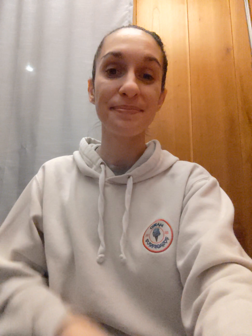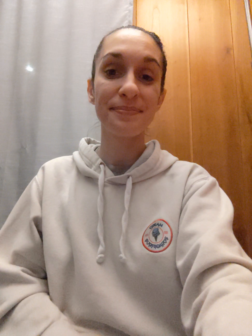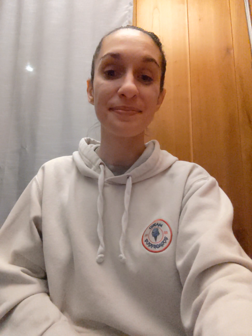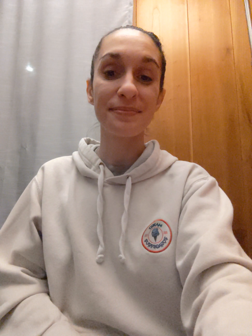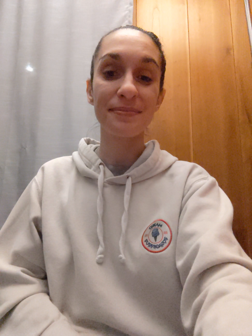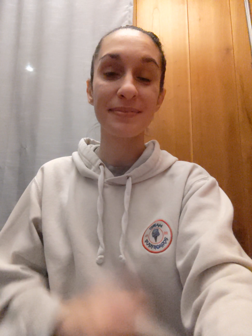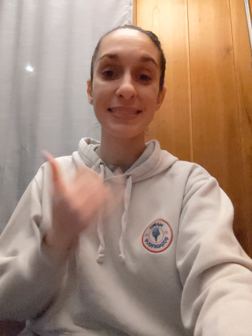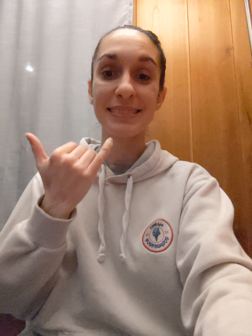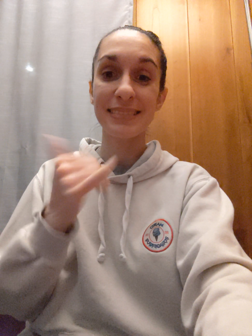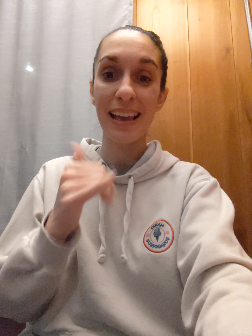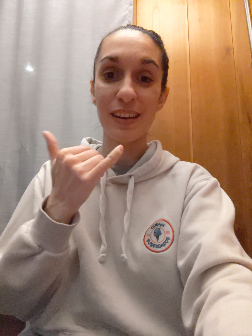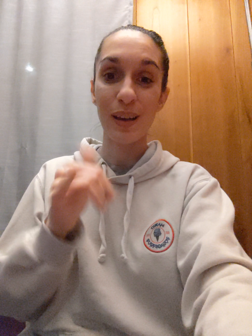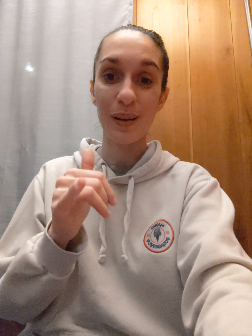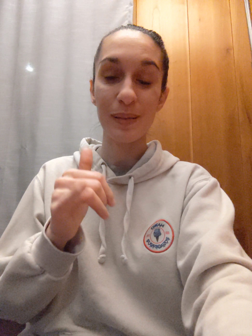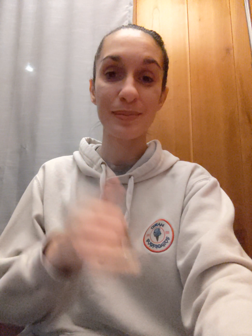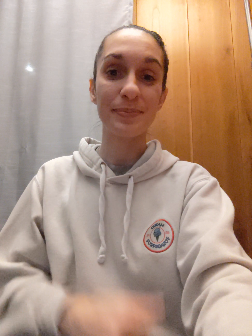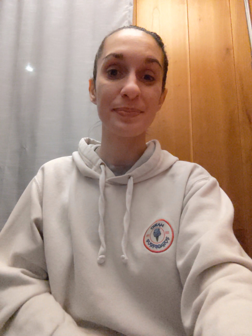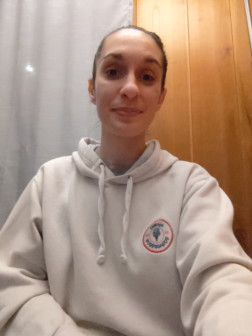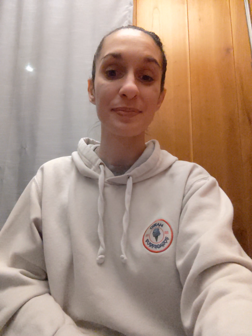yellow